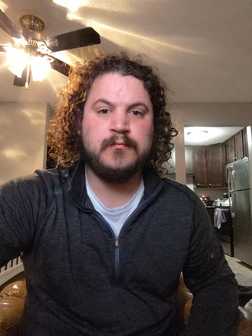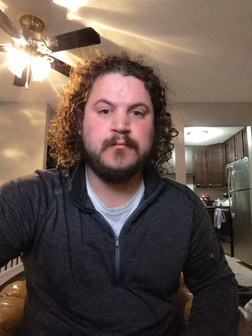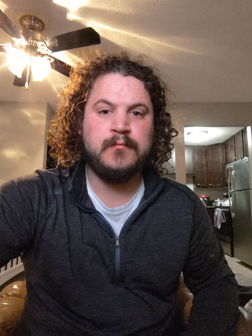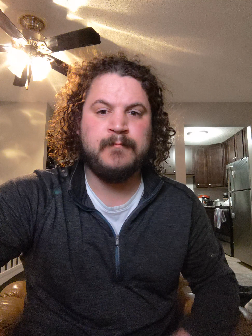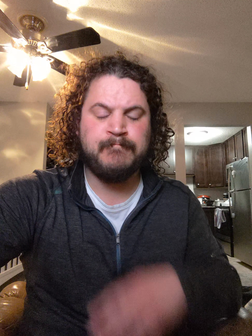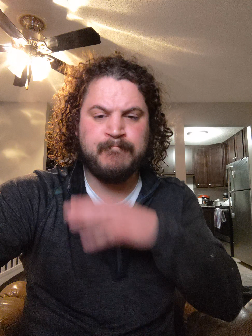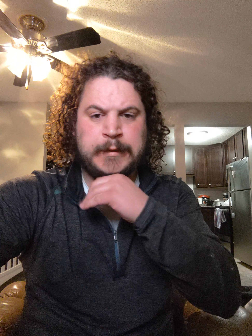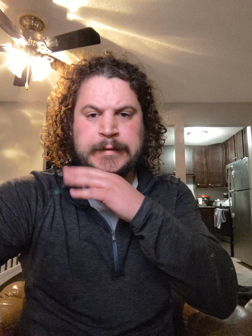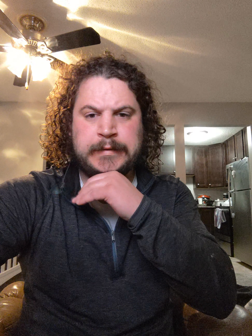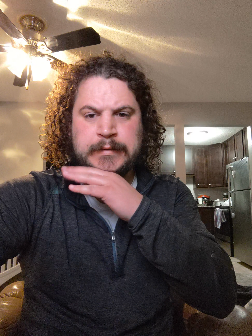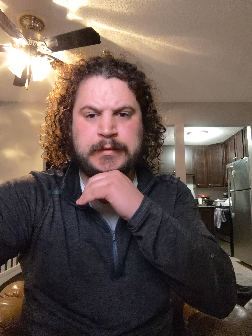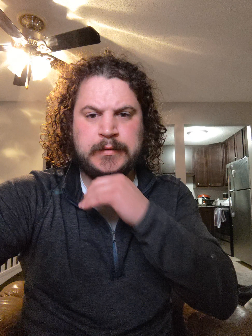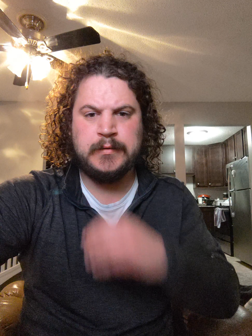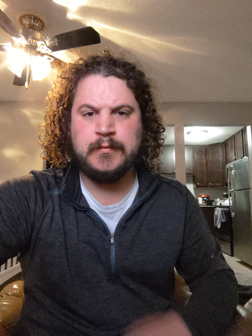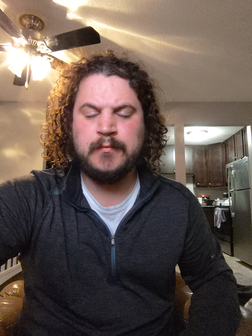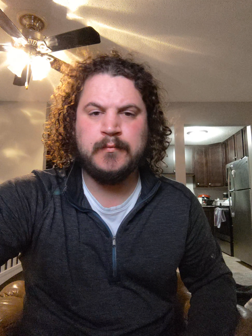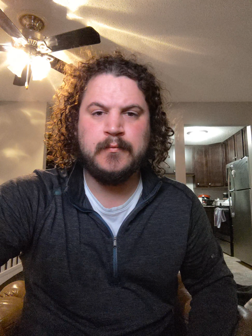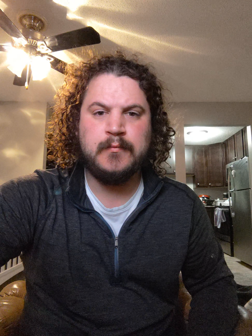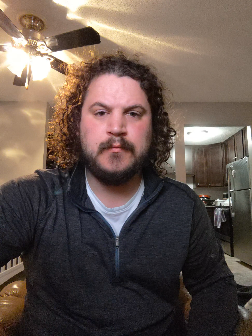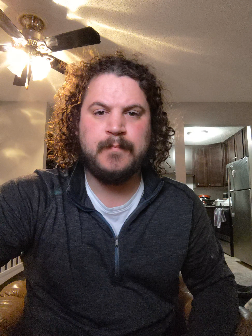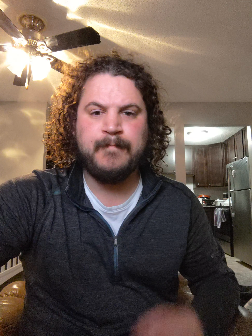pig